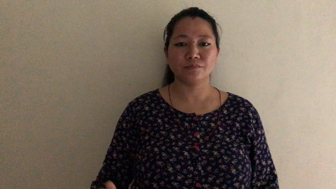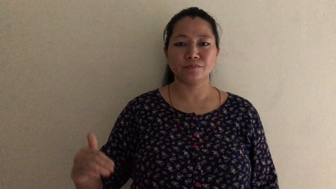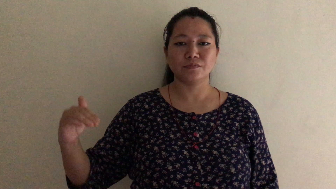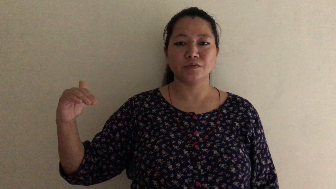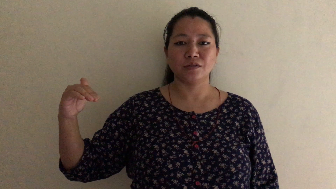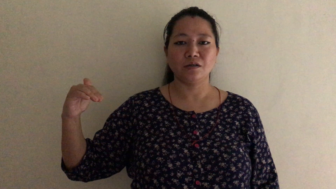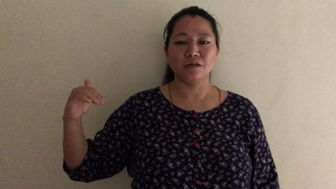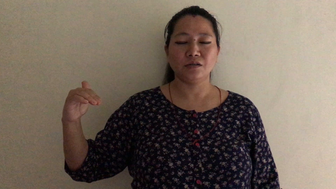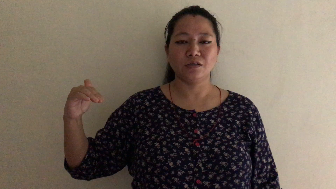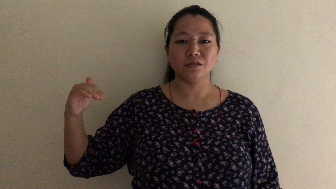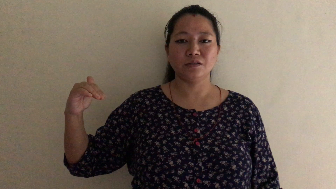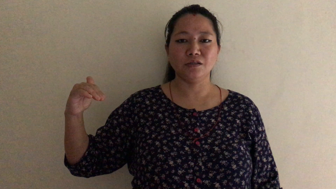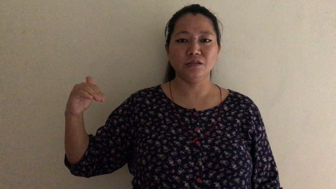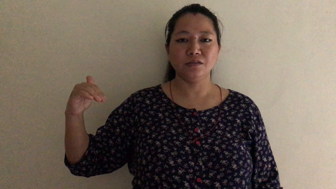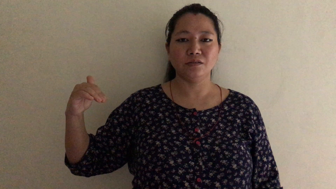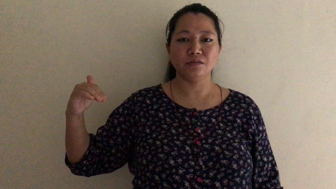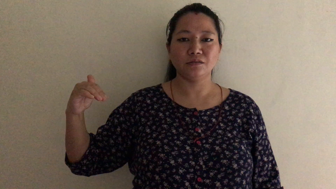त